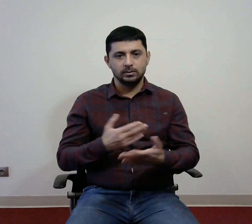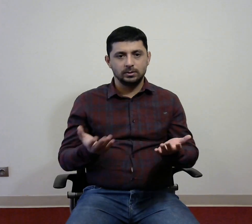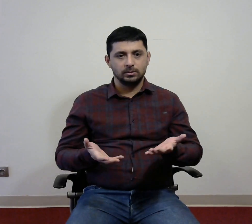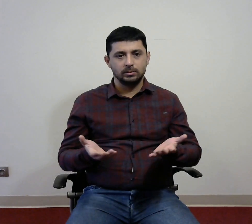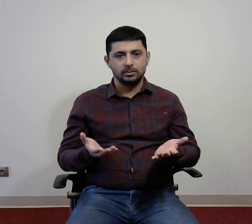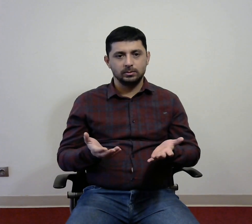hansı